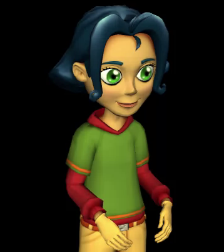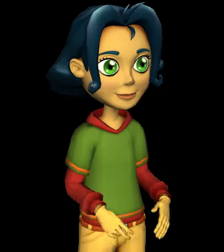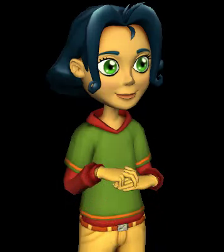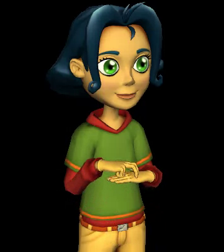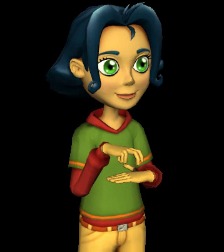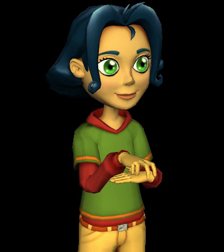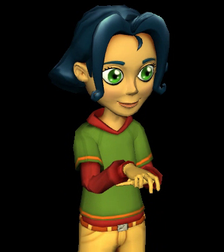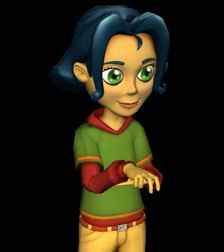يقفز